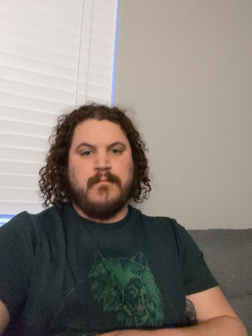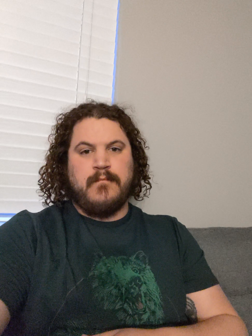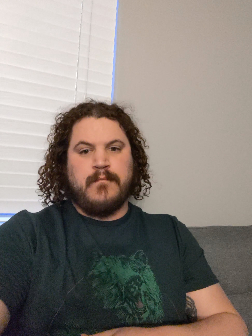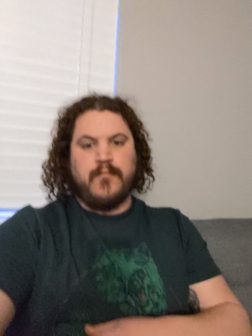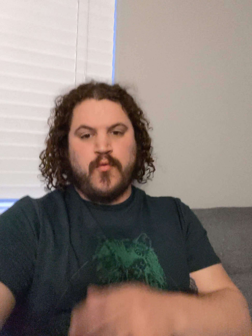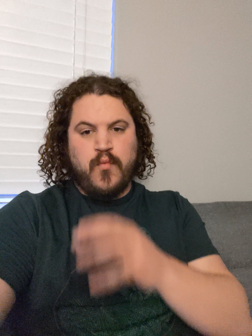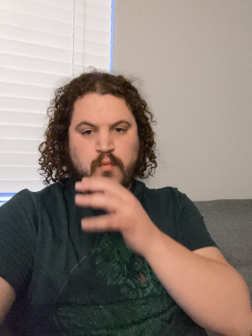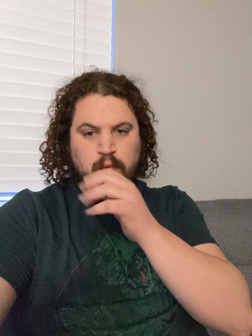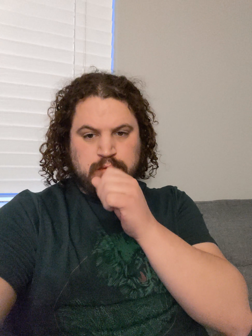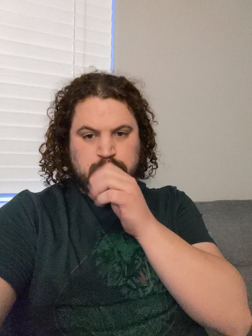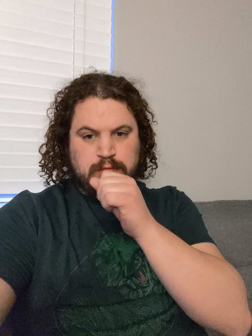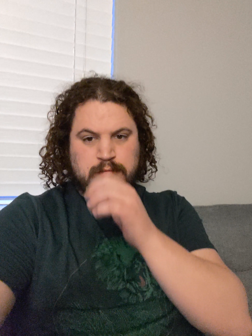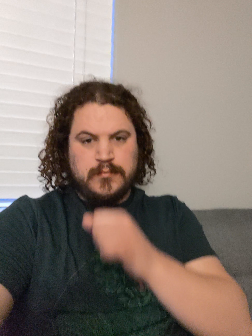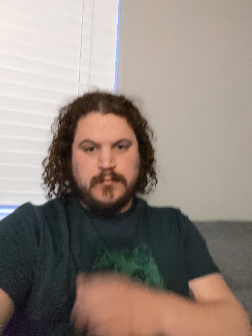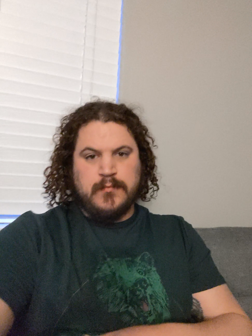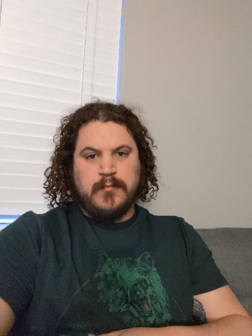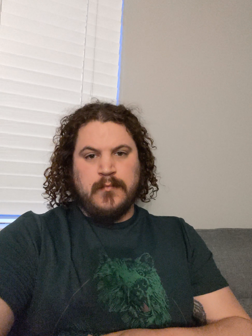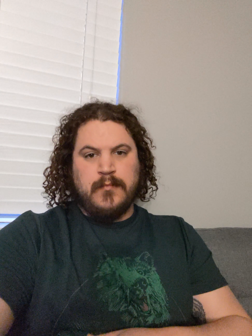orange